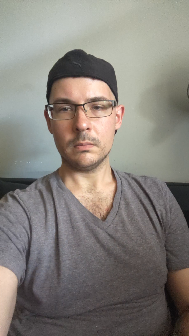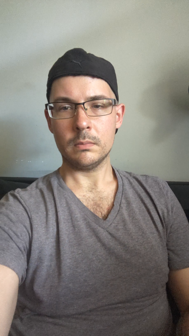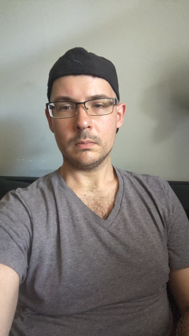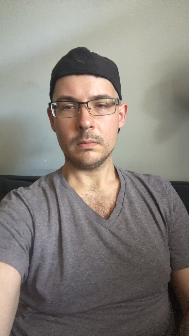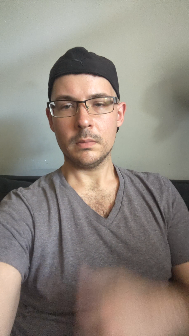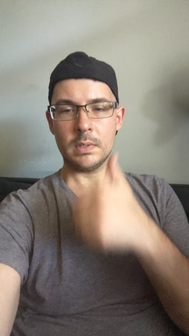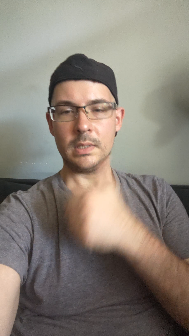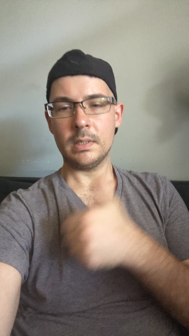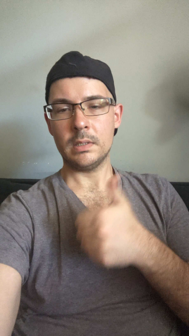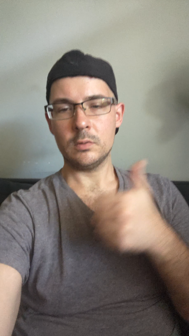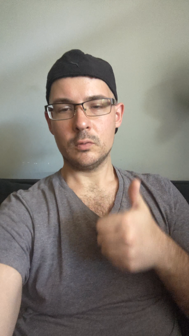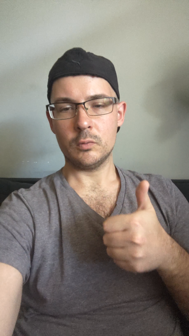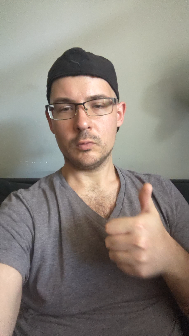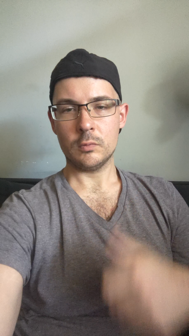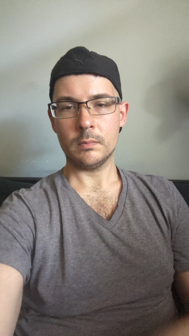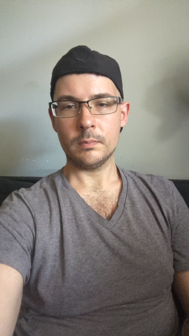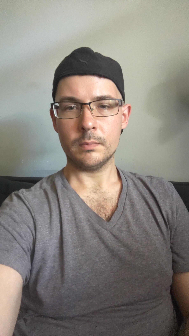each